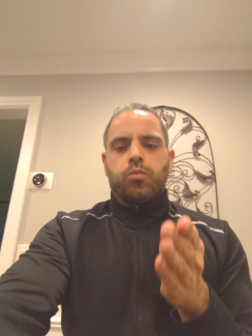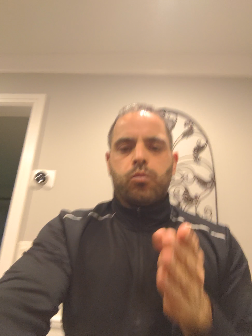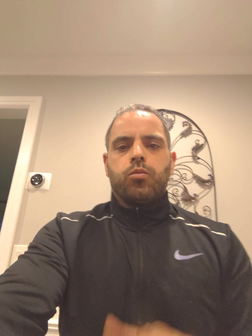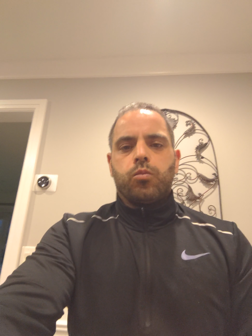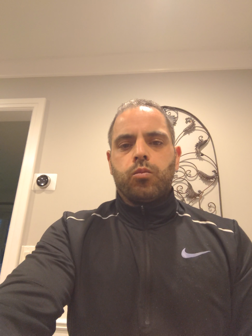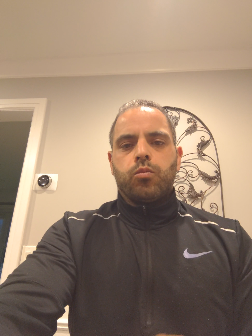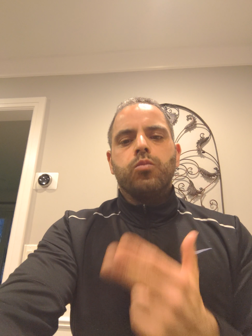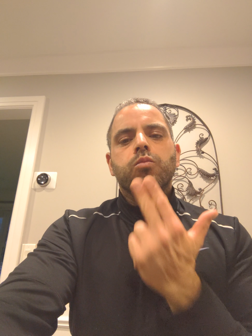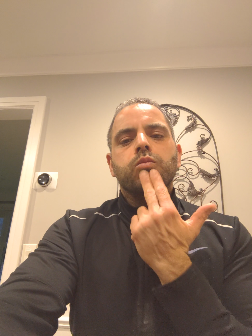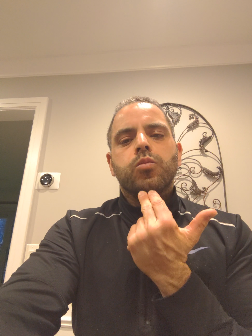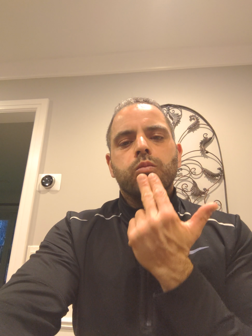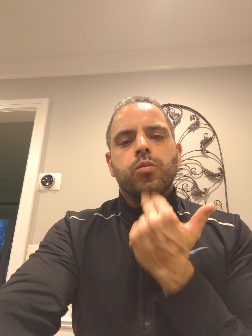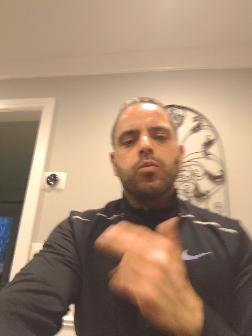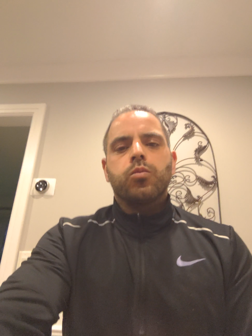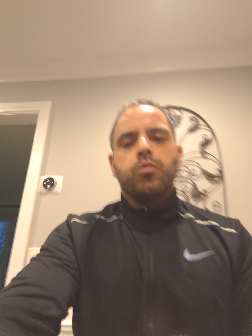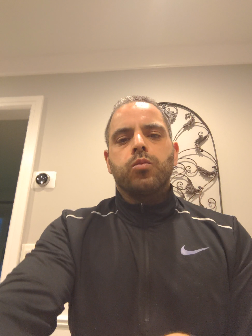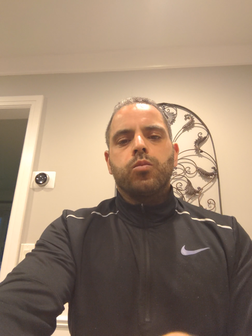cute